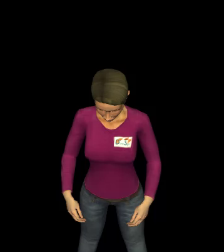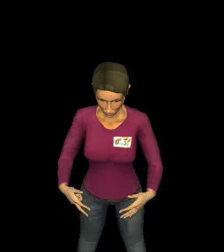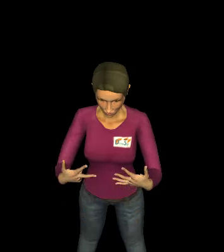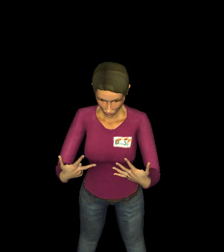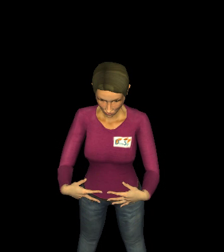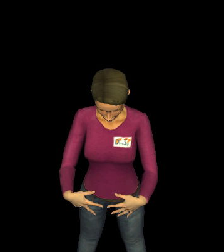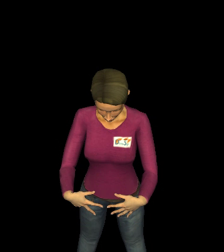18